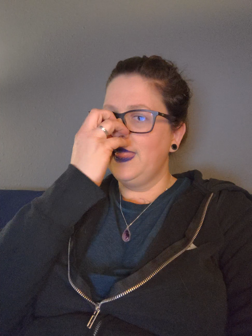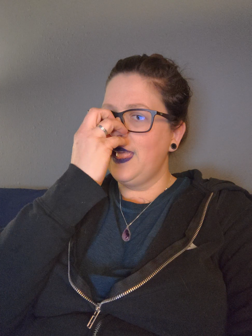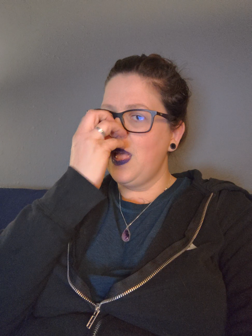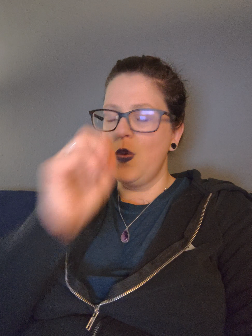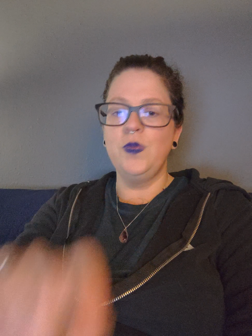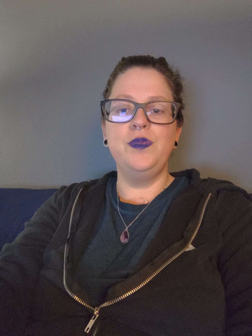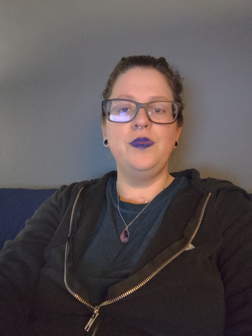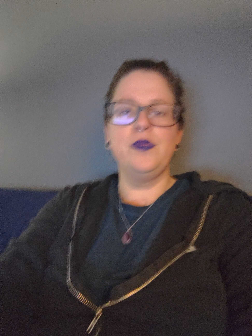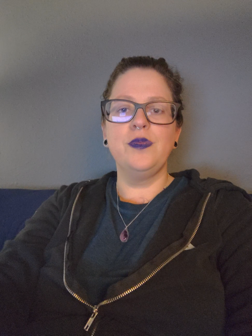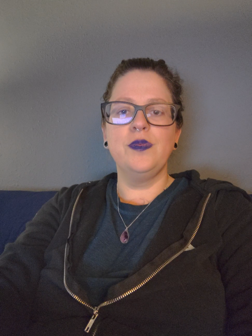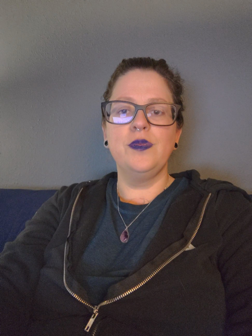clown